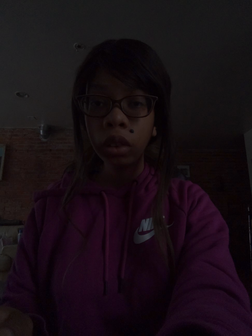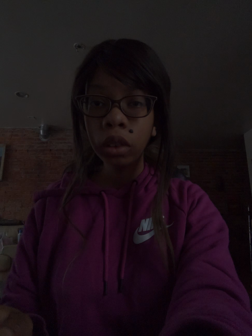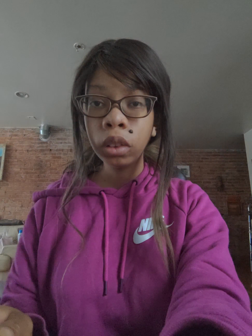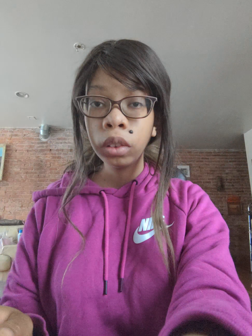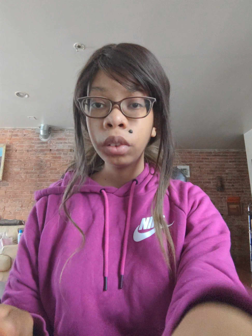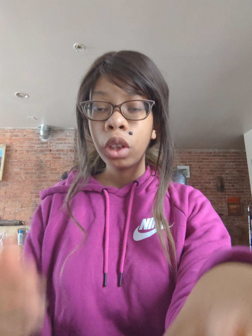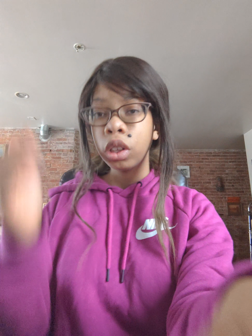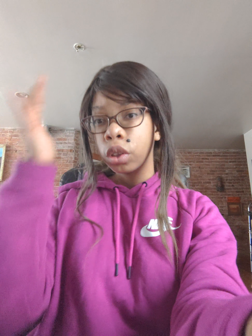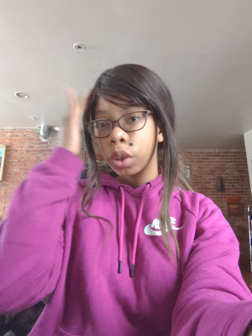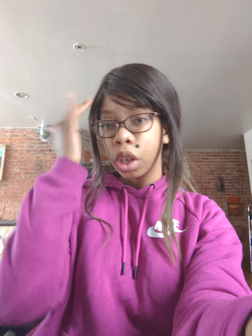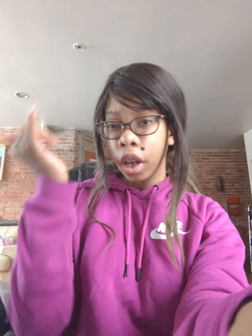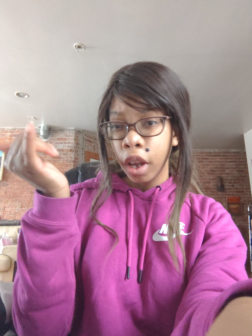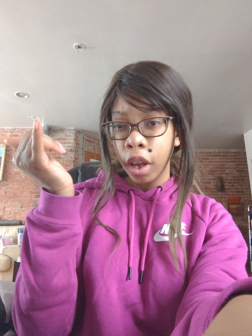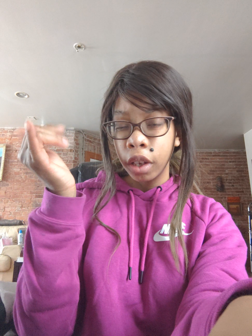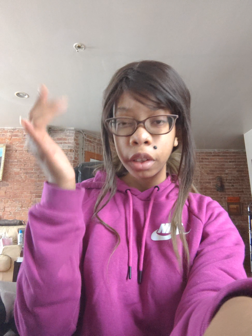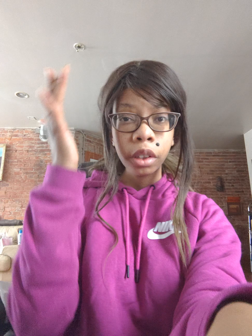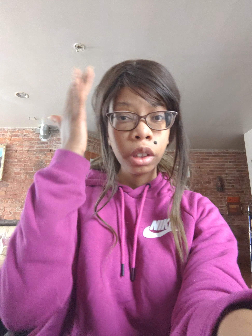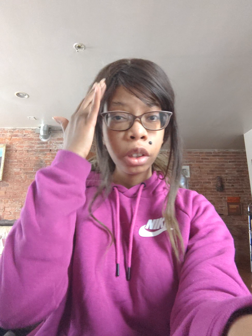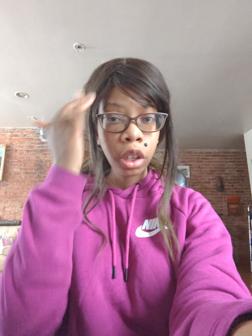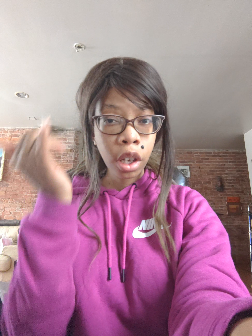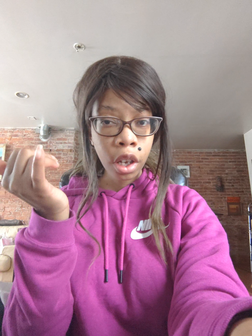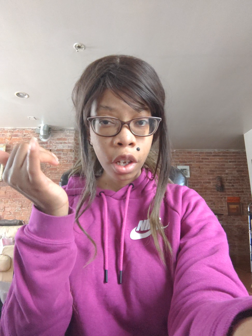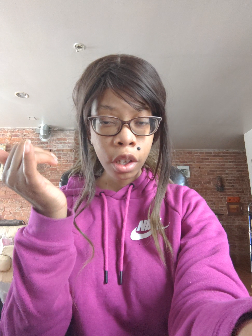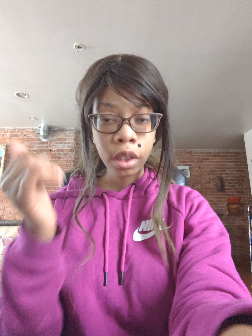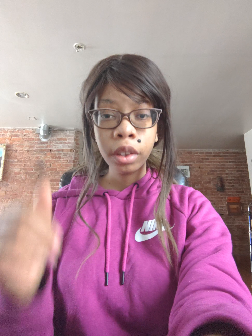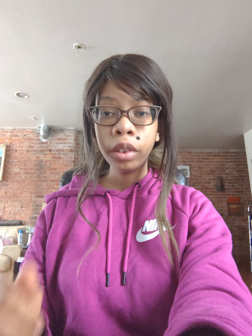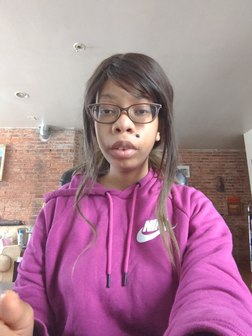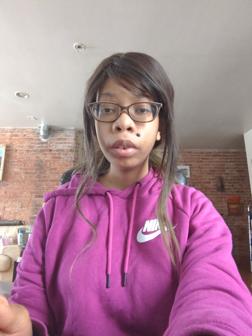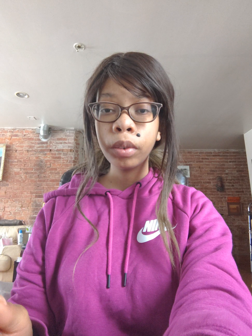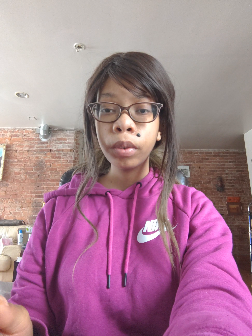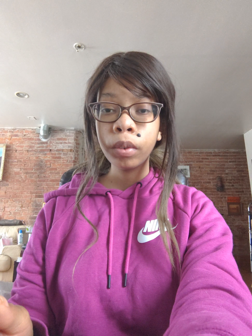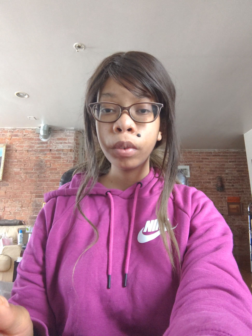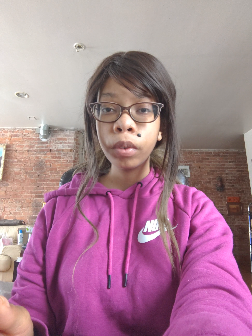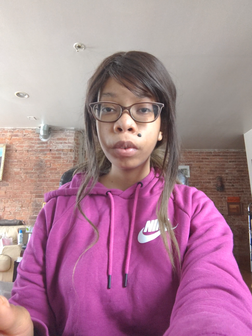why